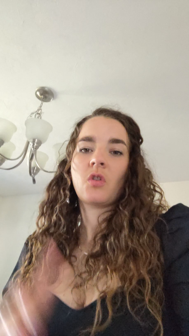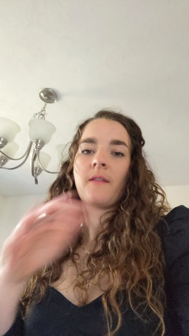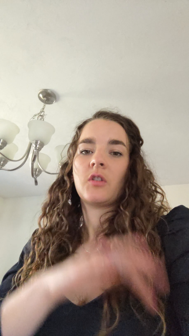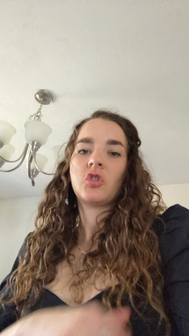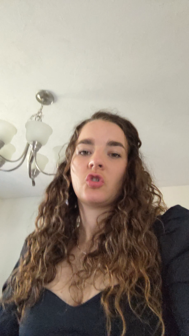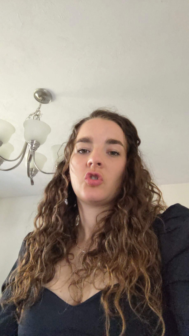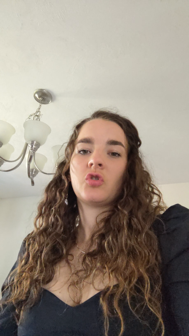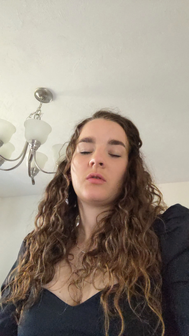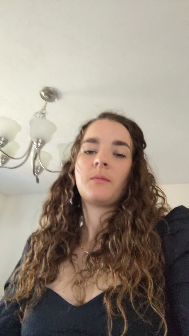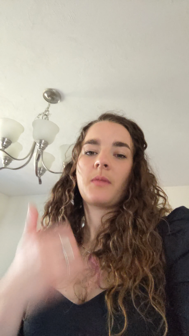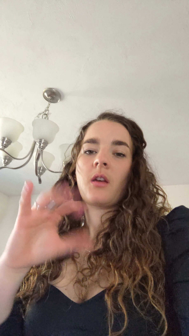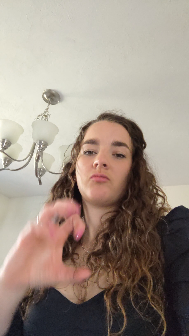play dough